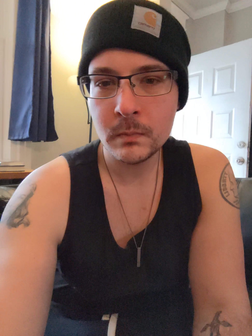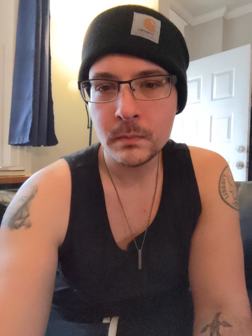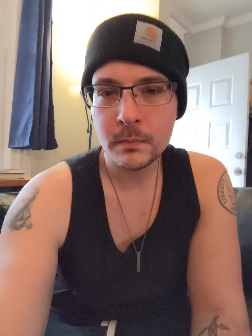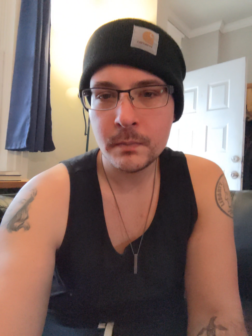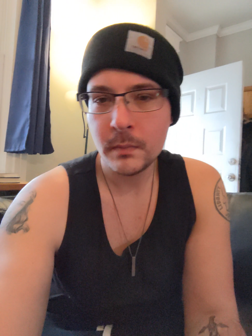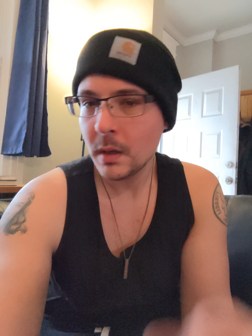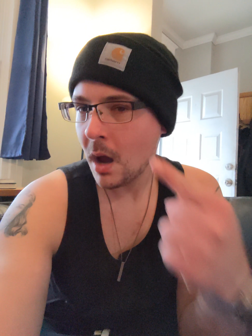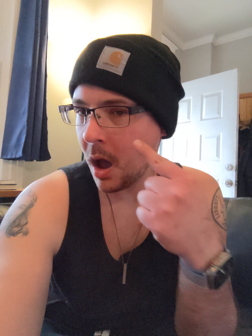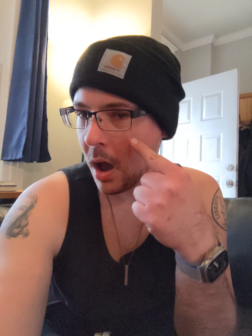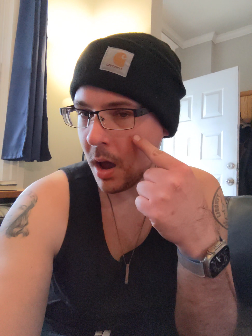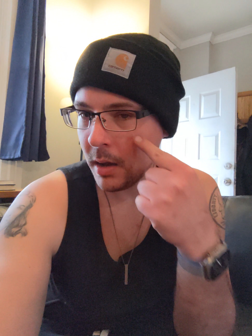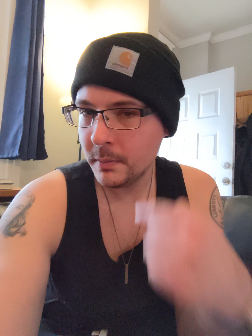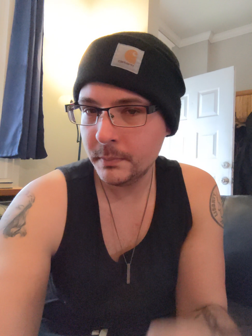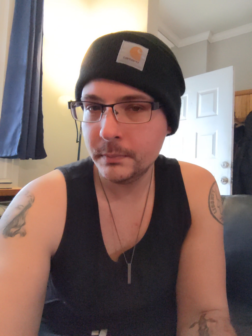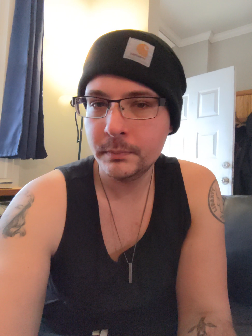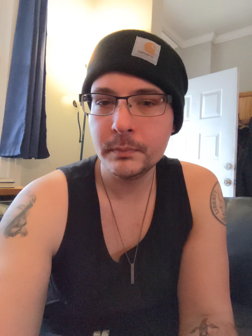eye